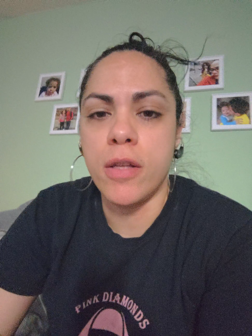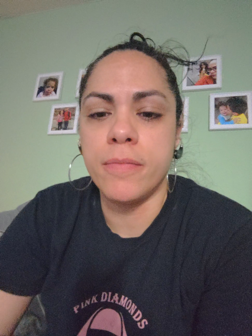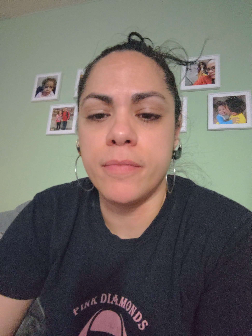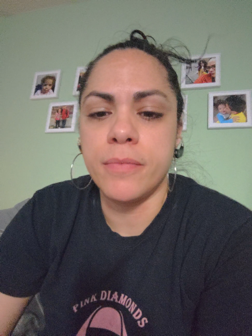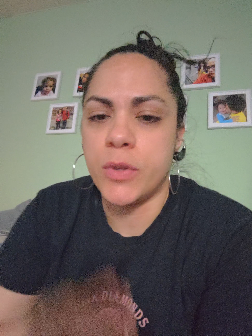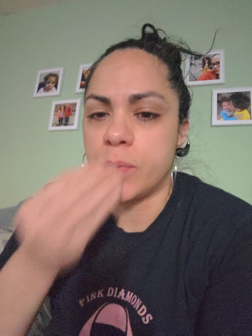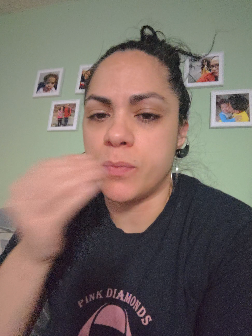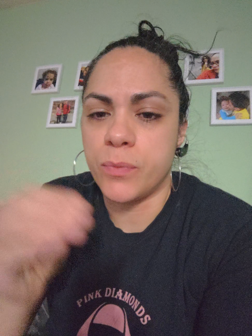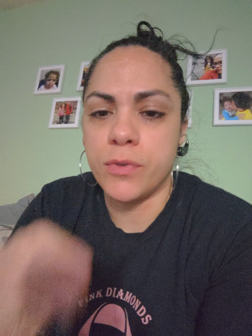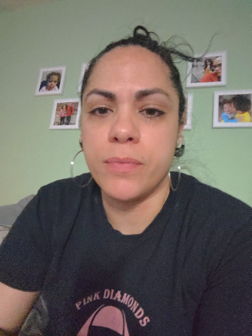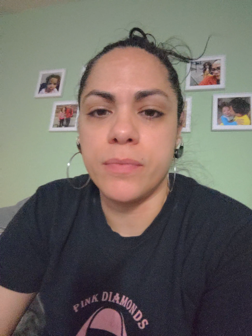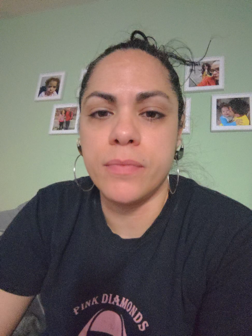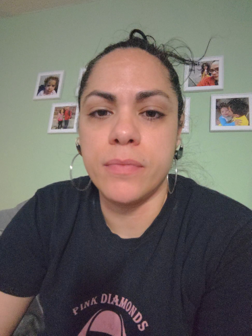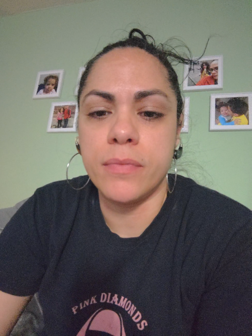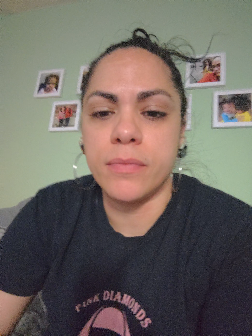kiss